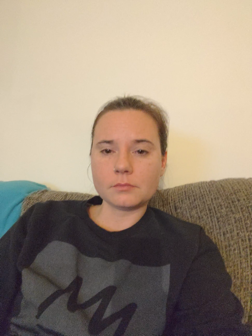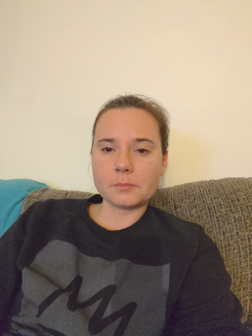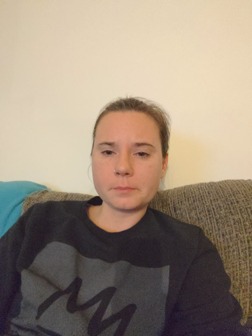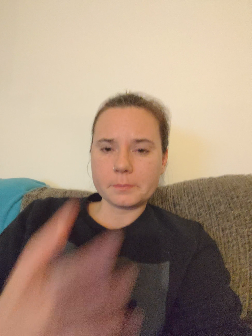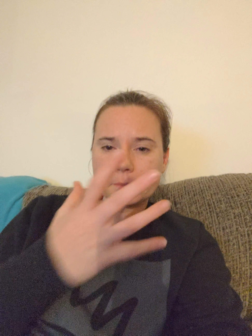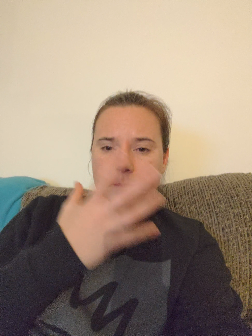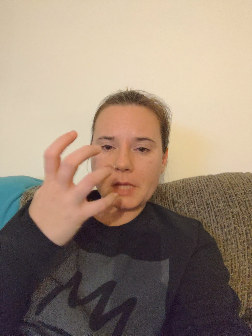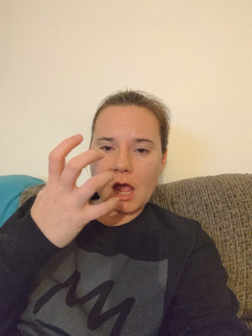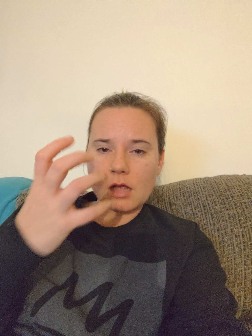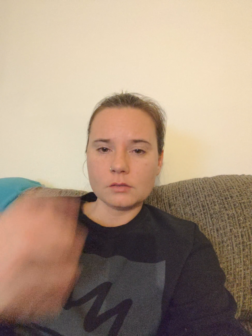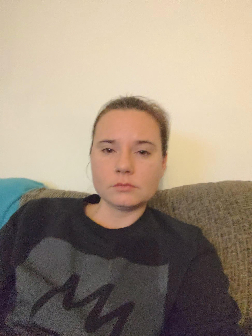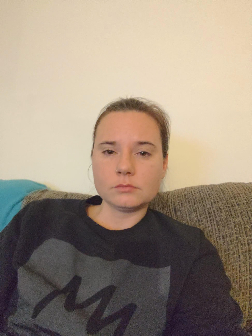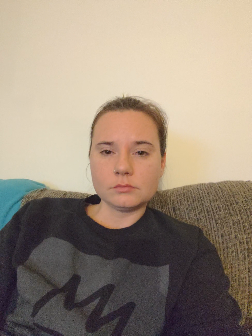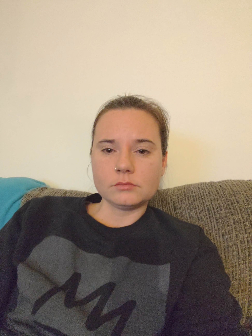mad